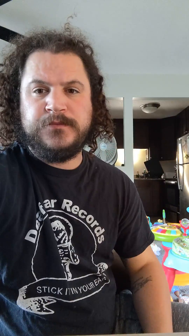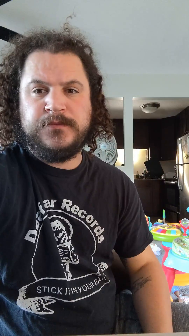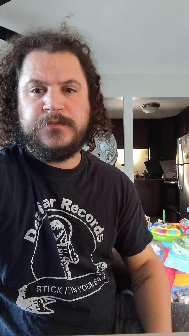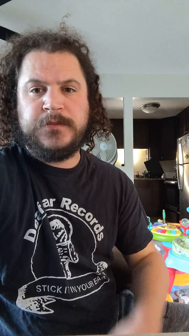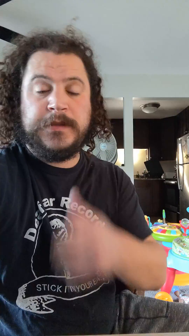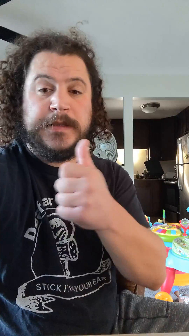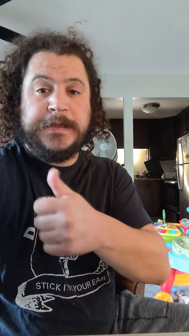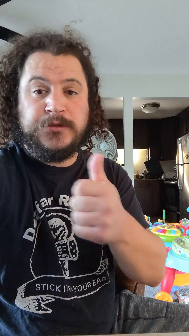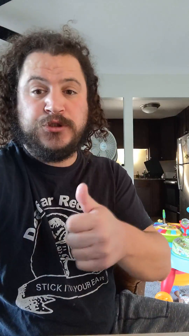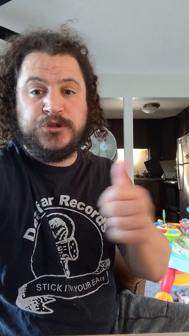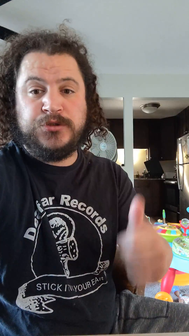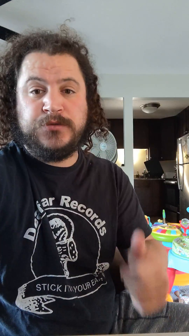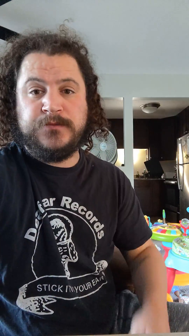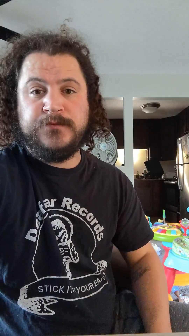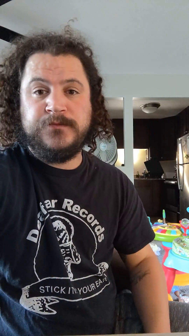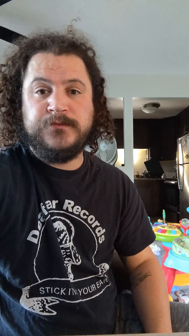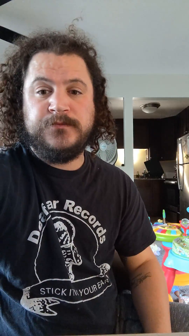each